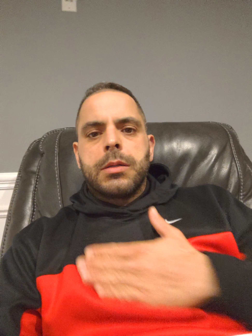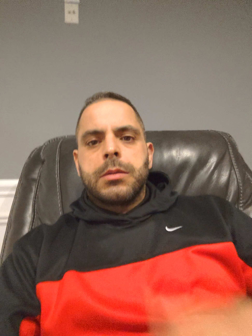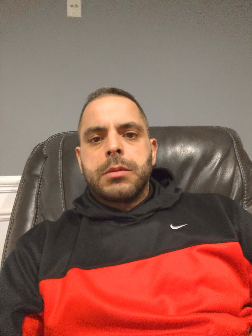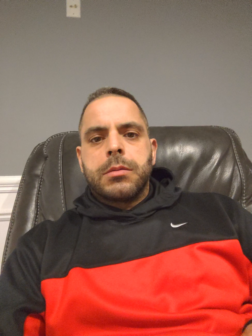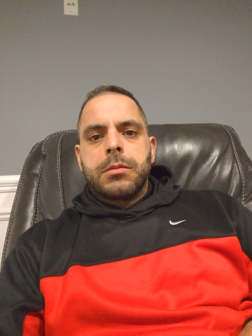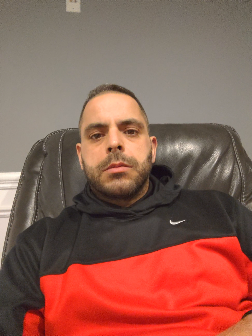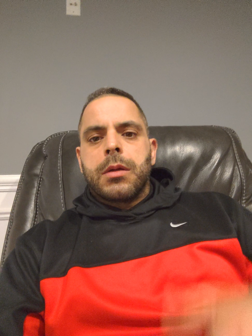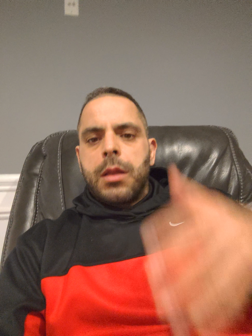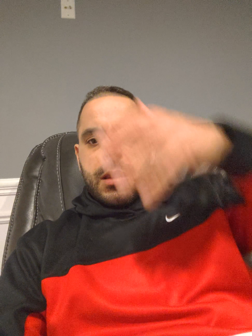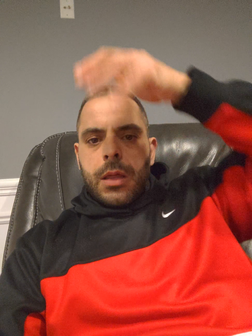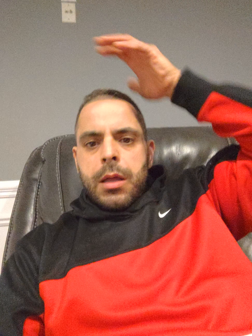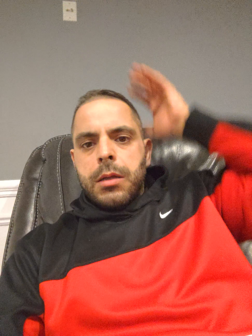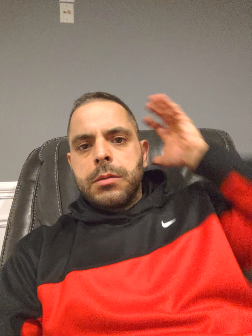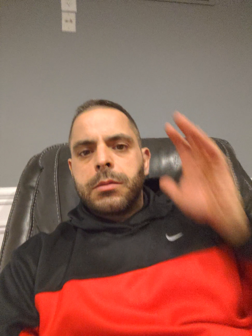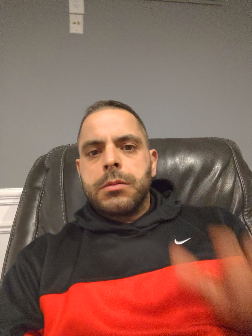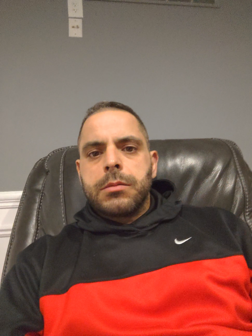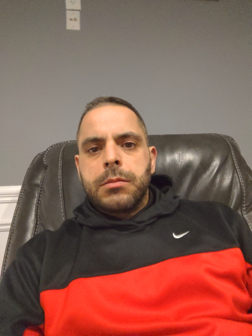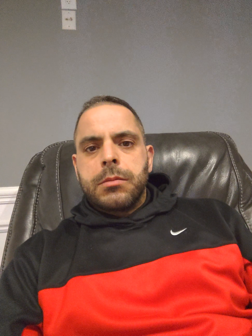lion